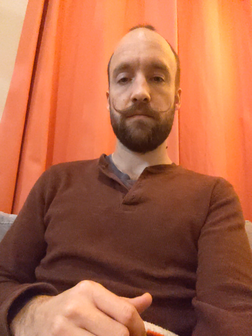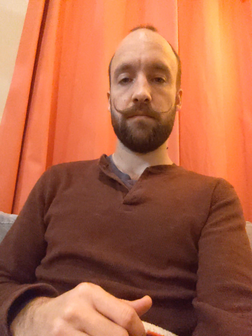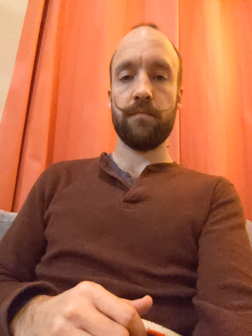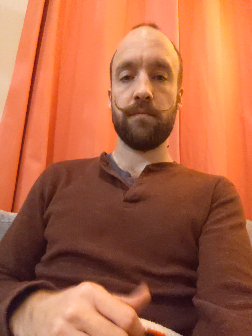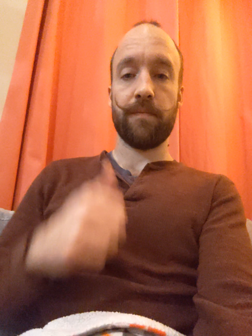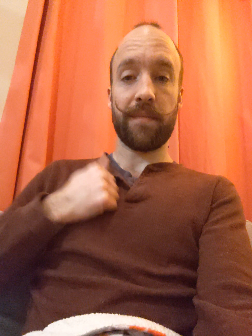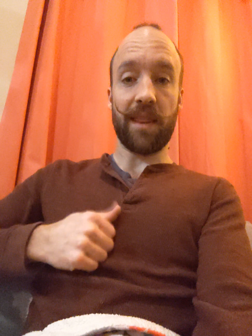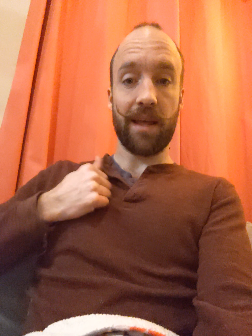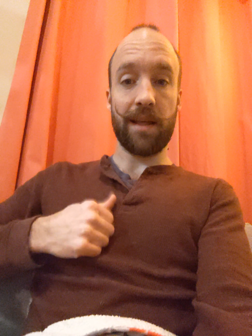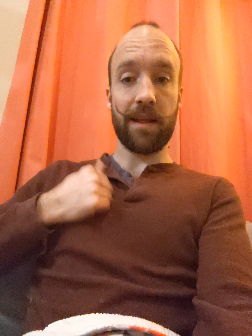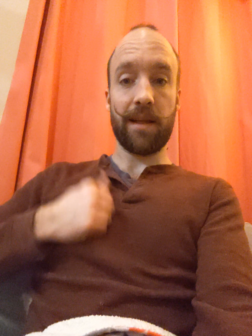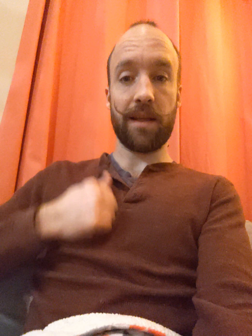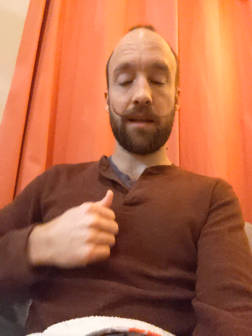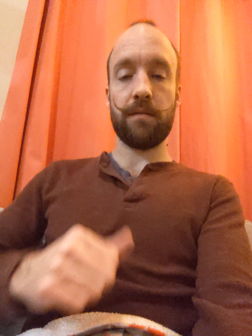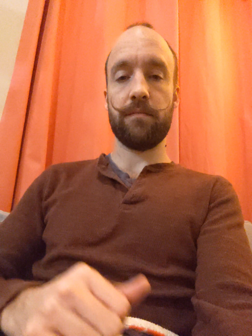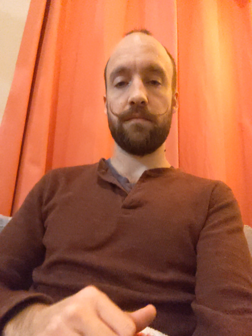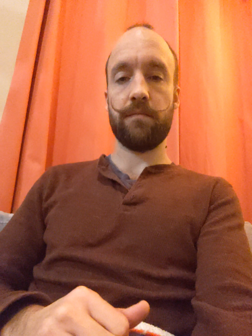bath